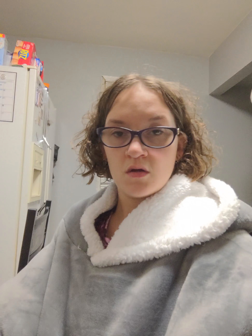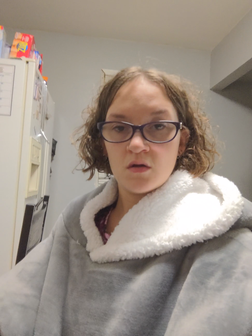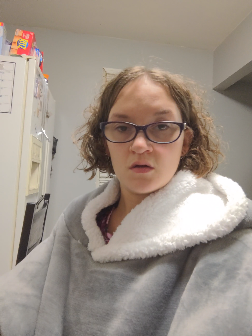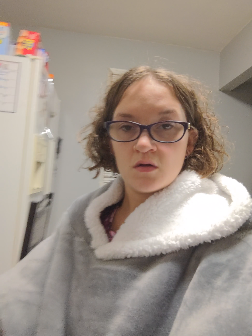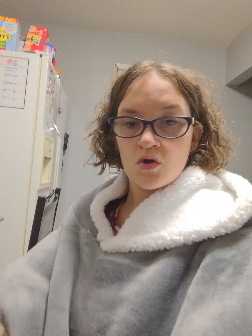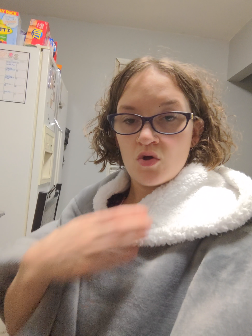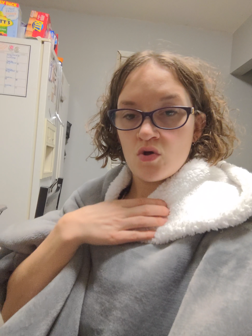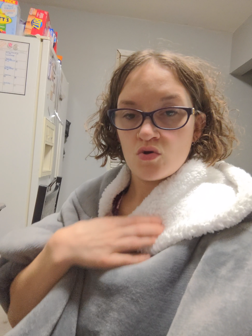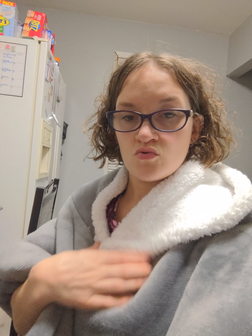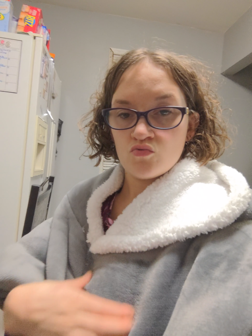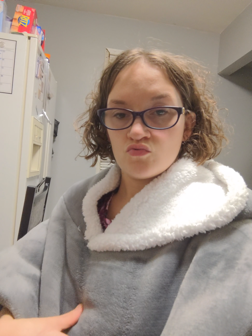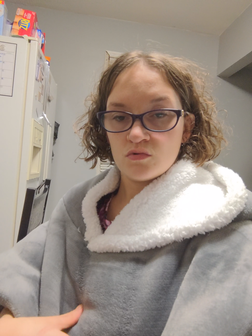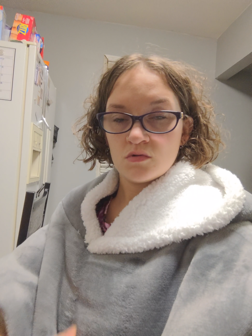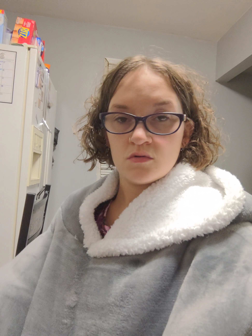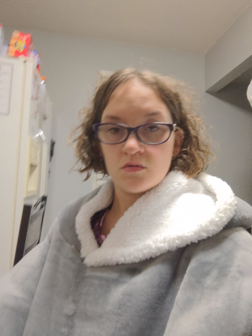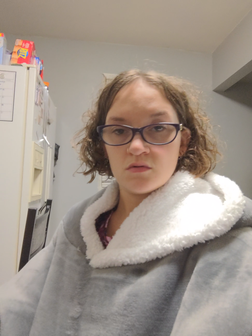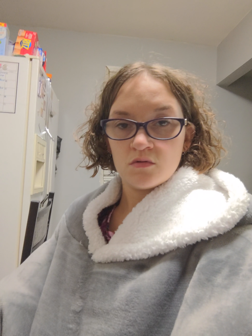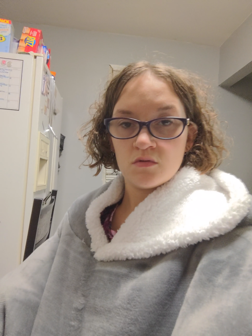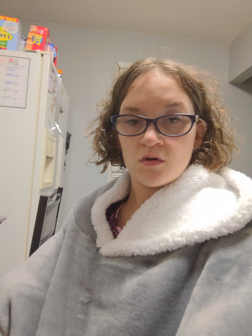hungry